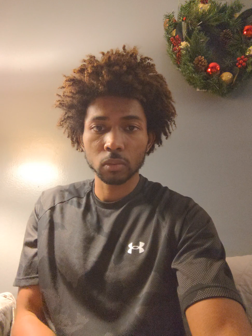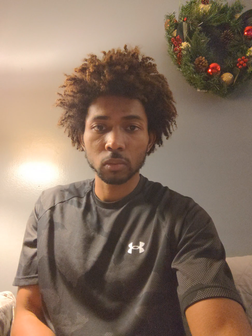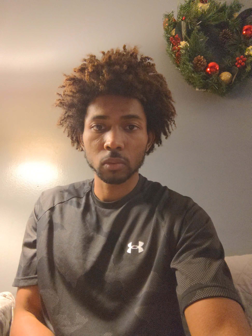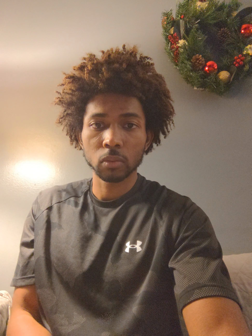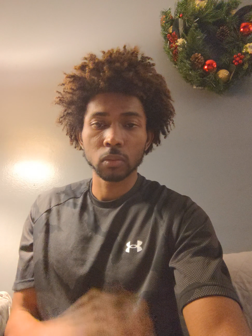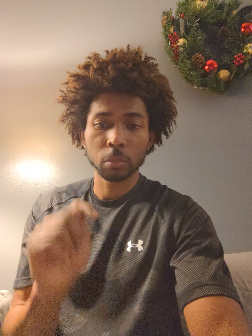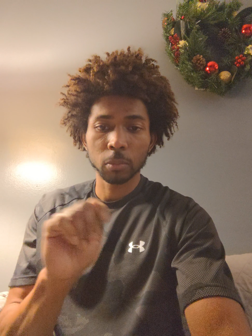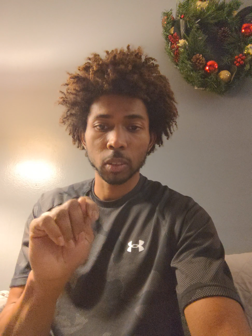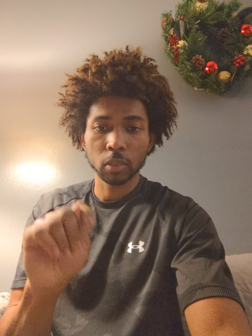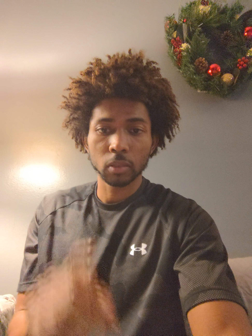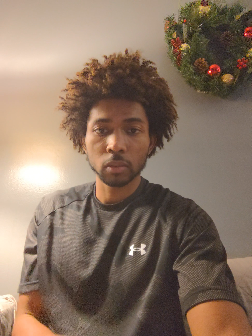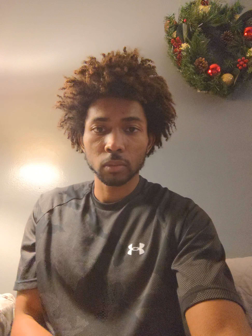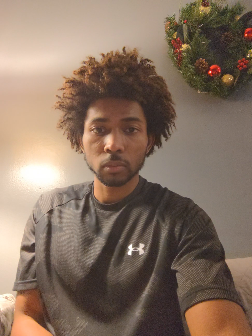potty